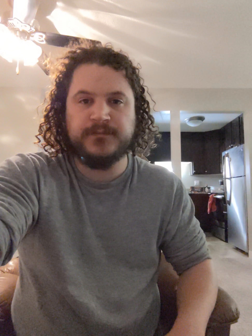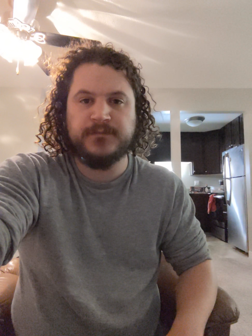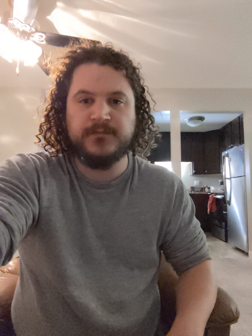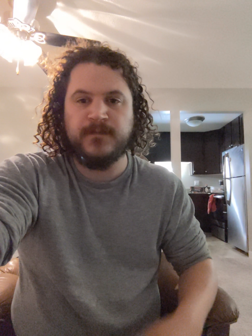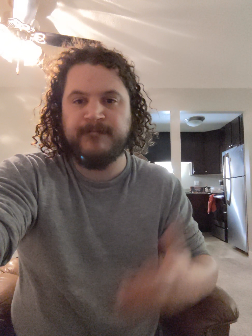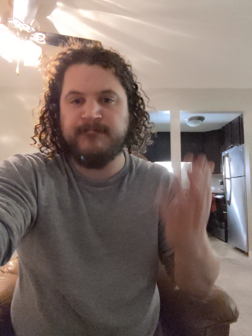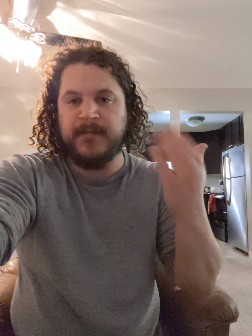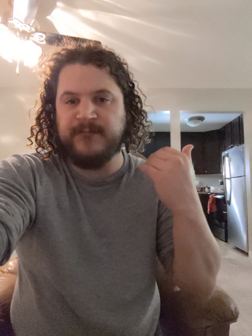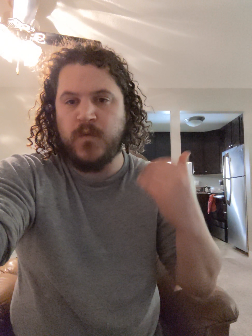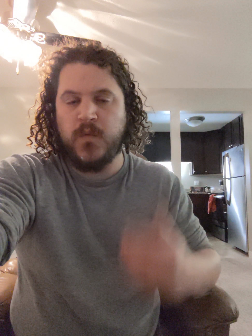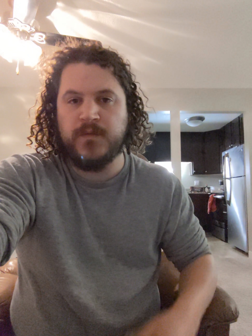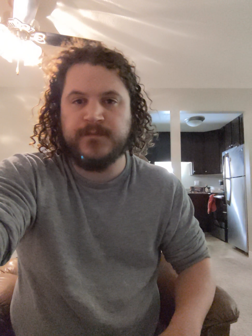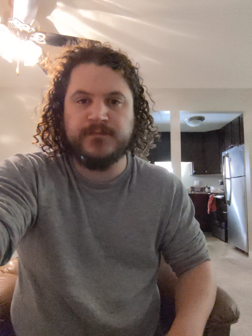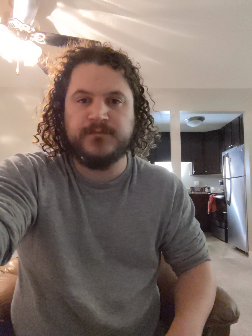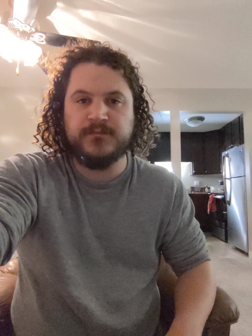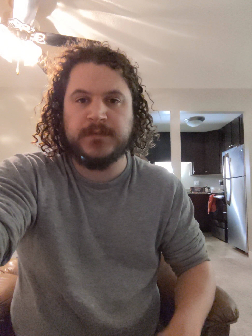before